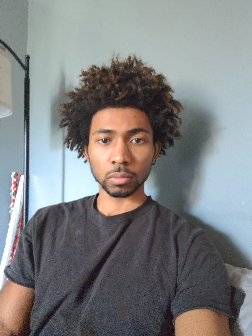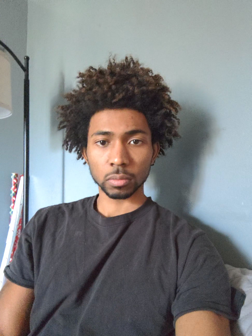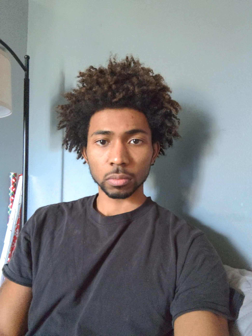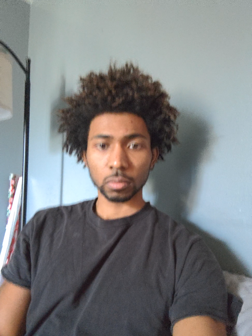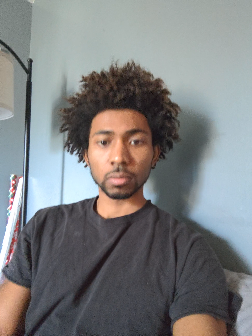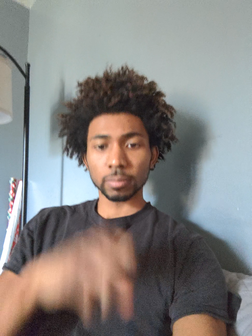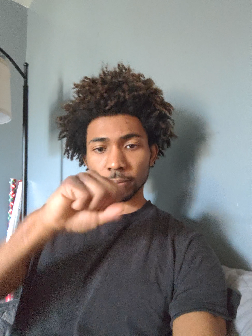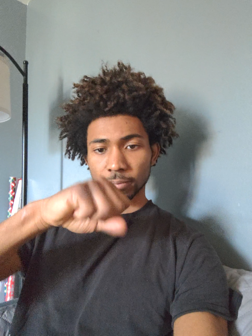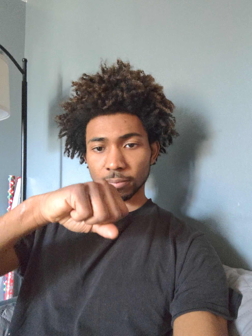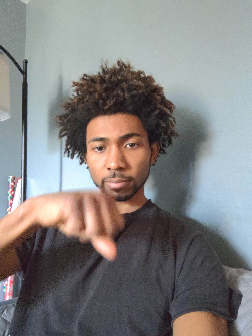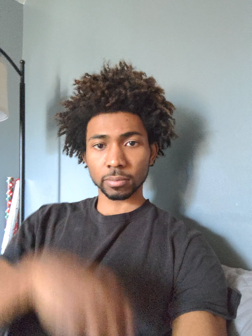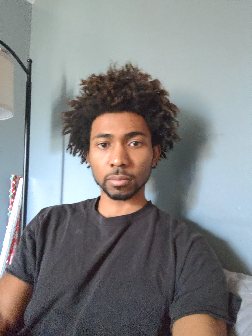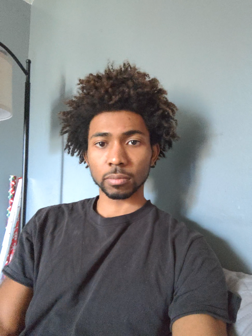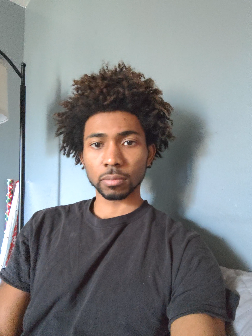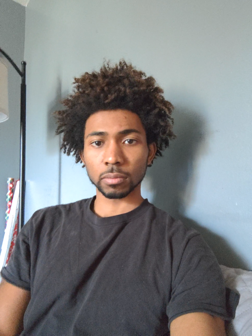yes